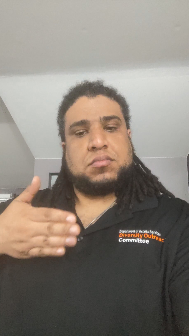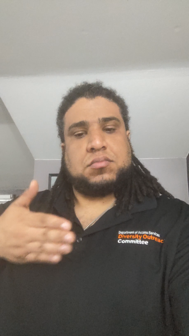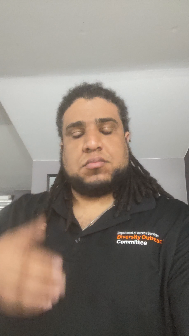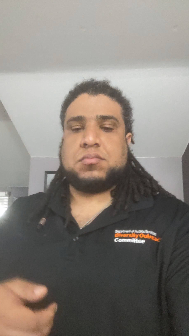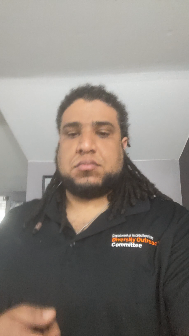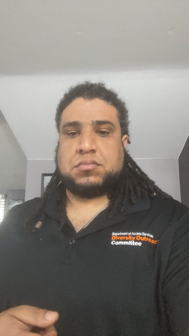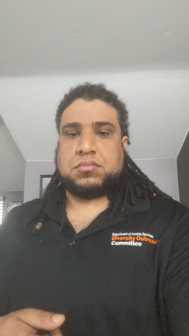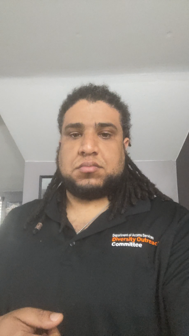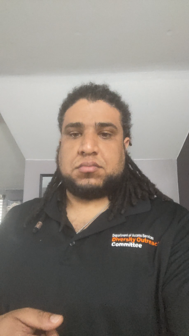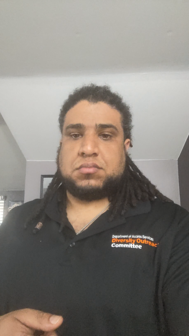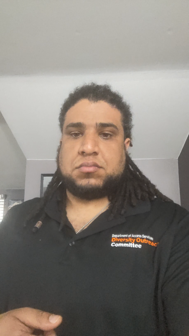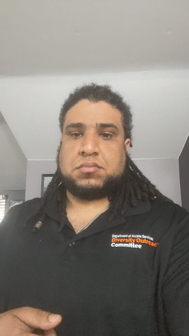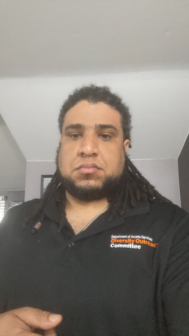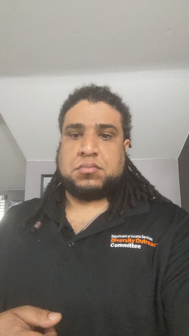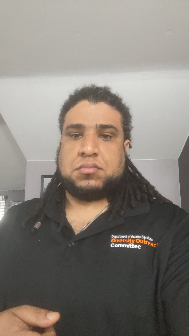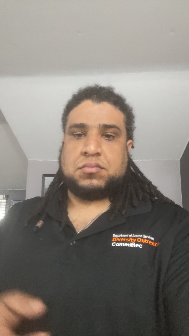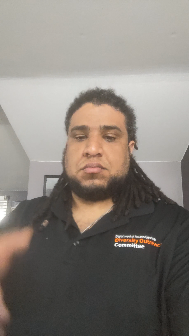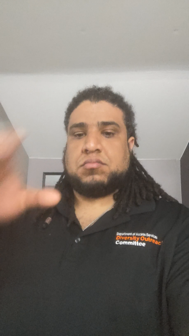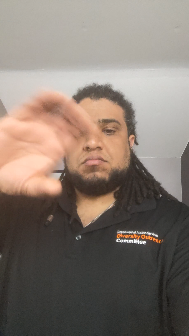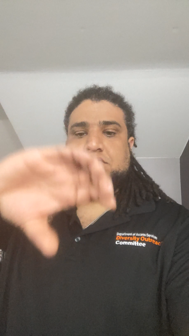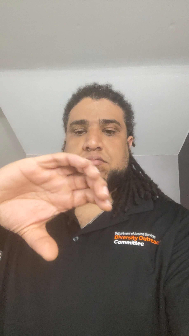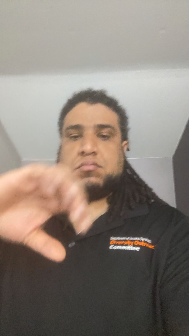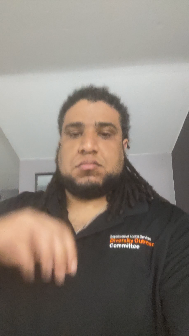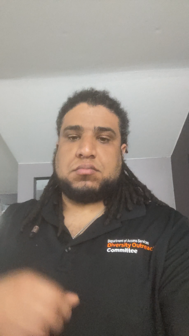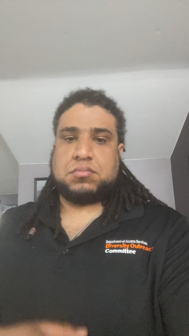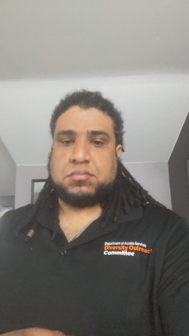dump